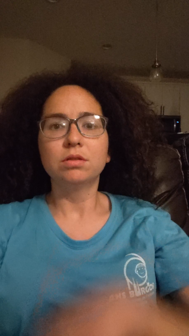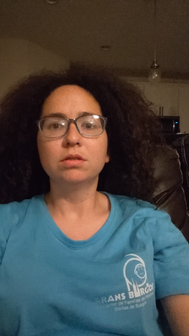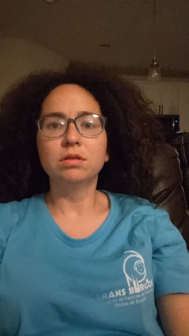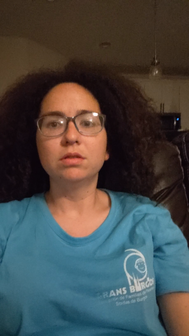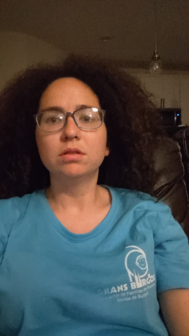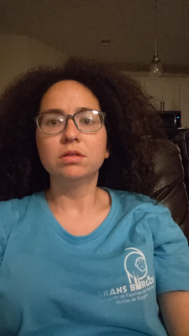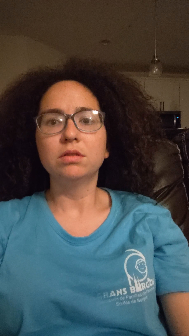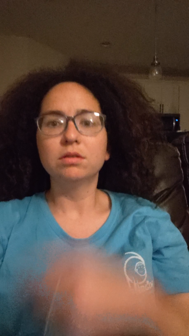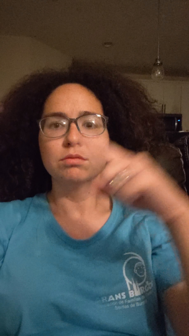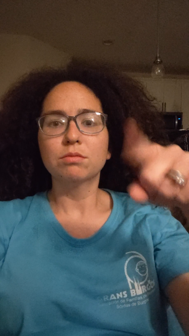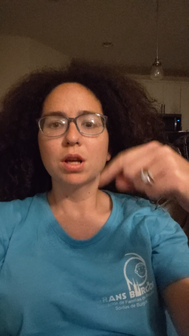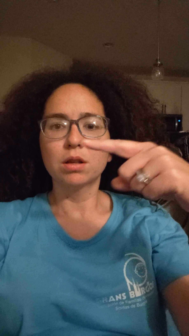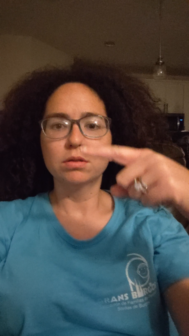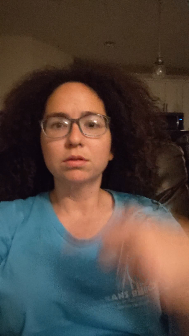about